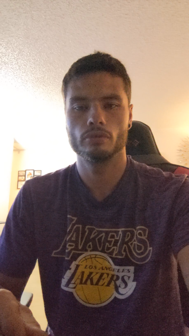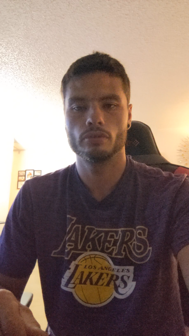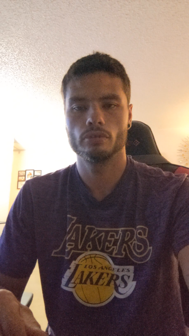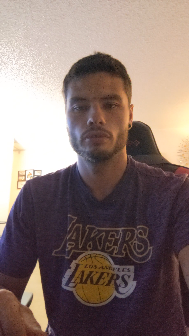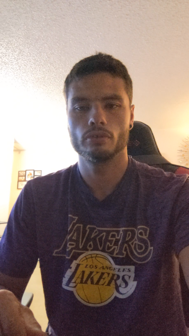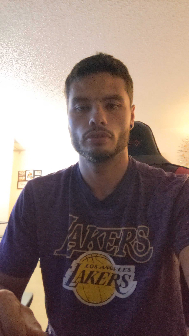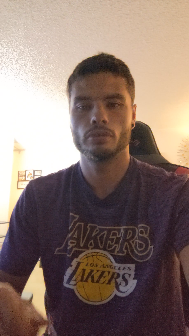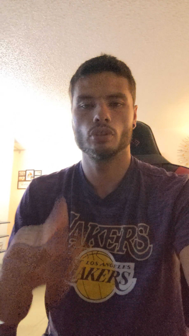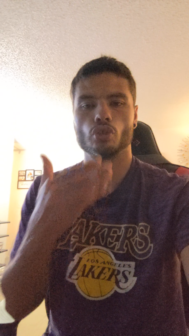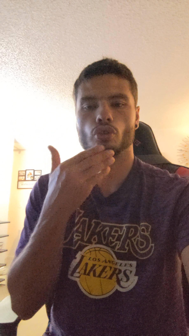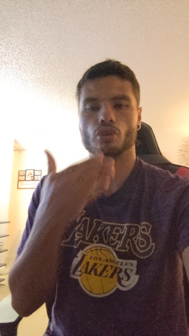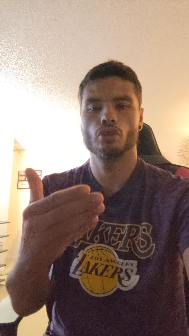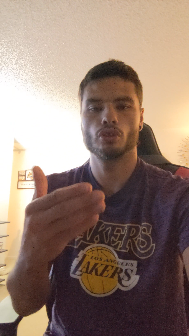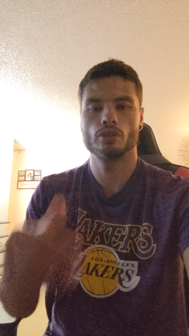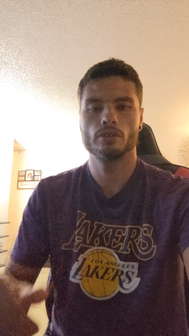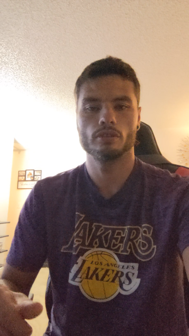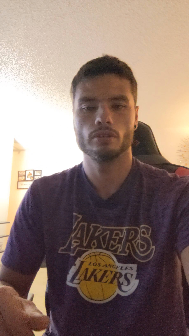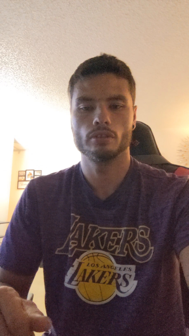good